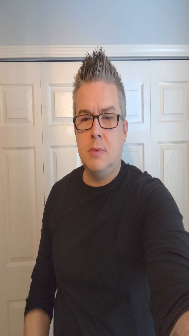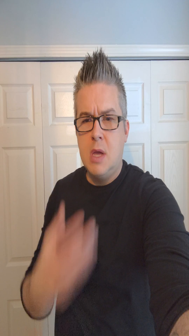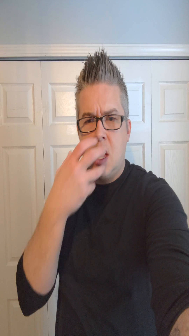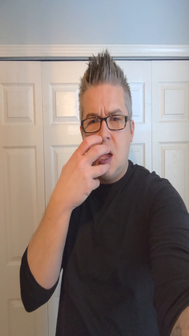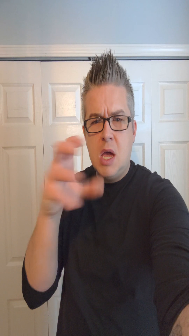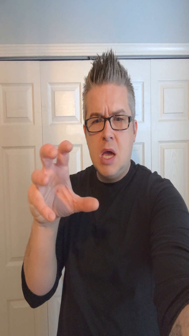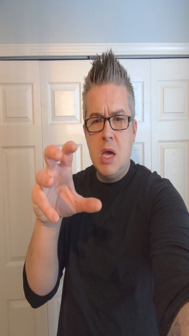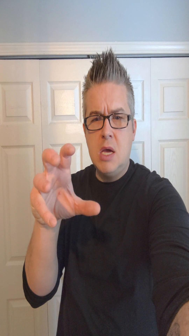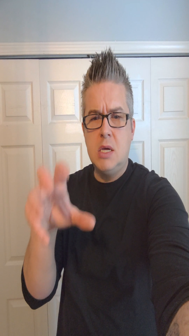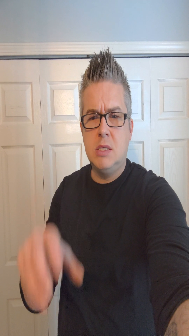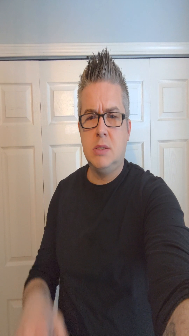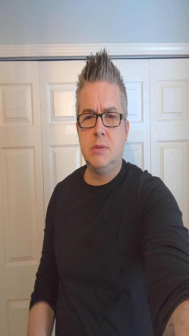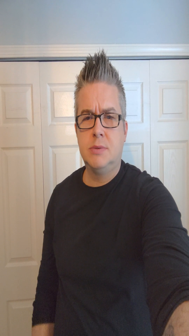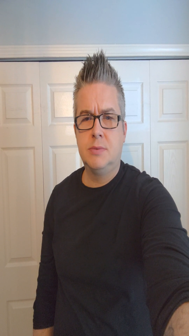hot